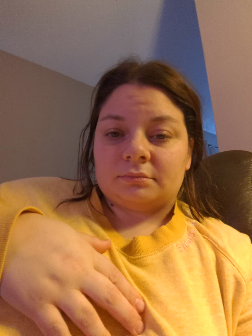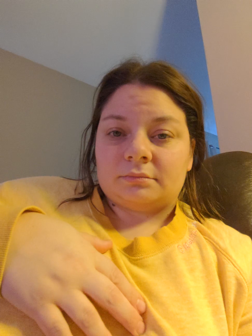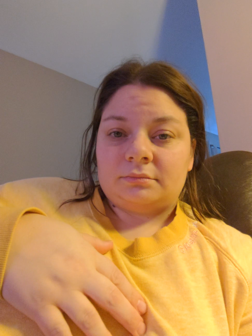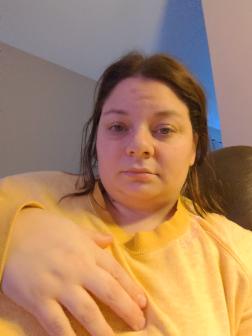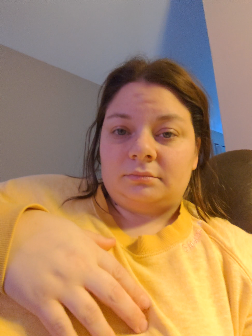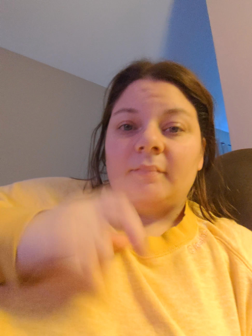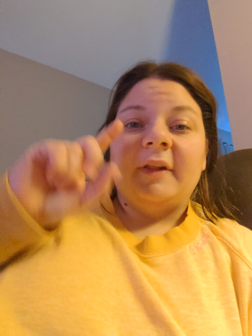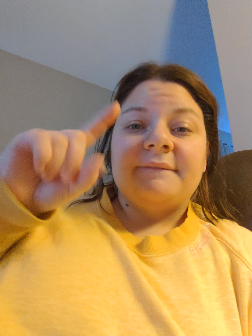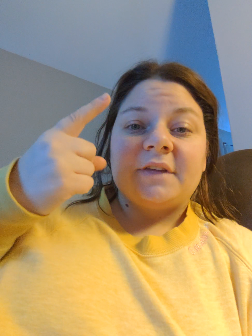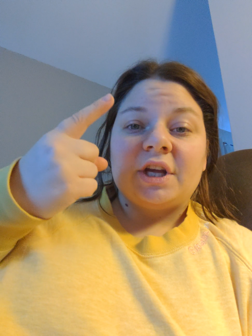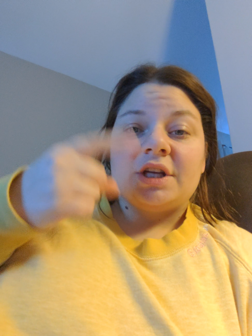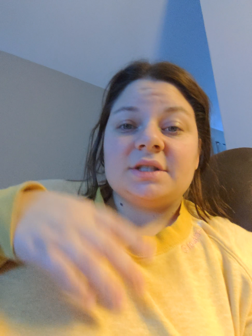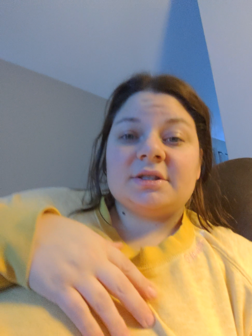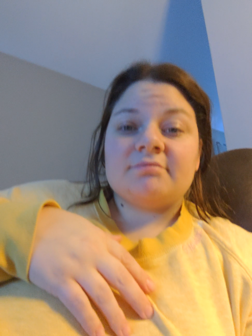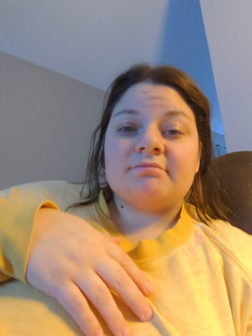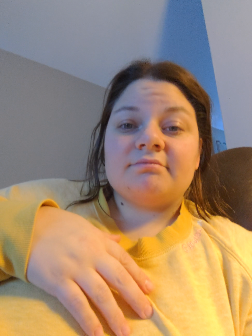first